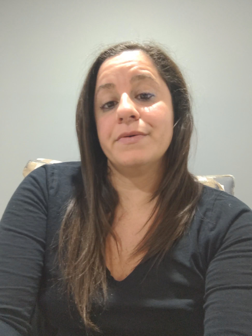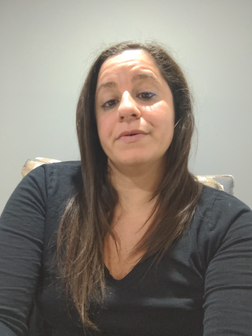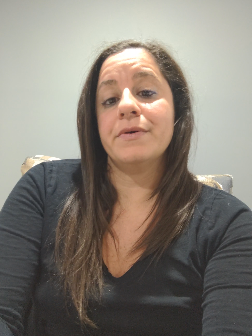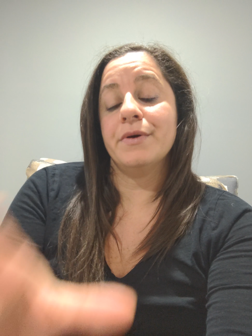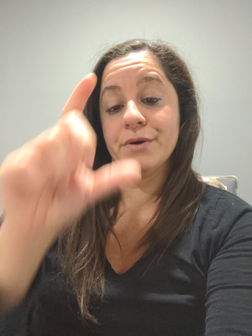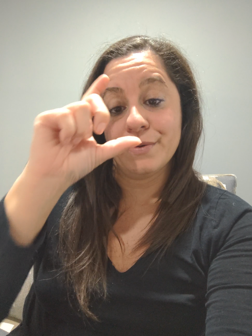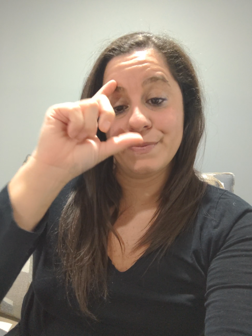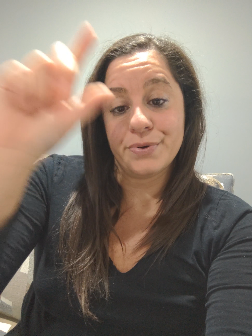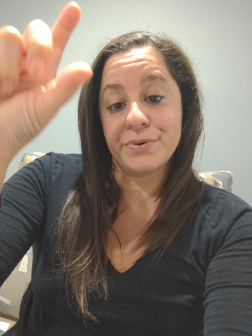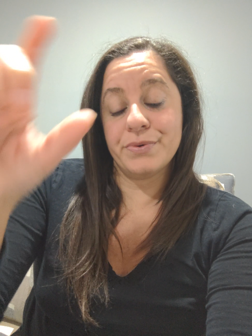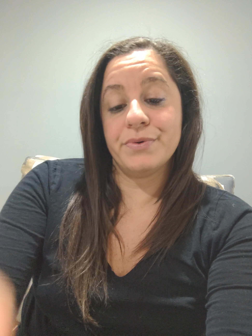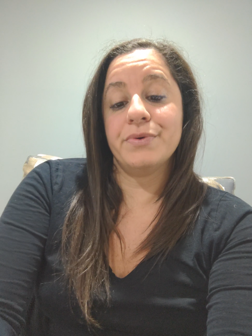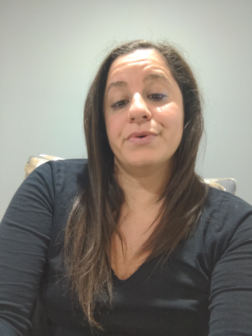moon